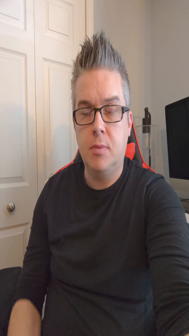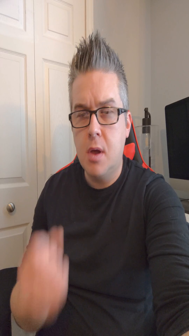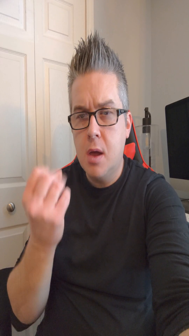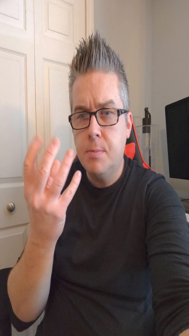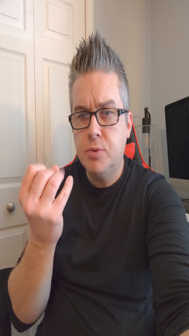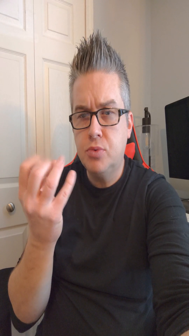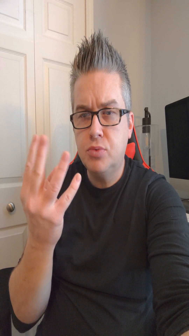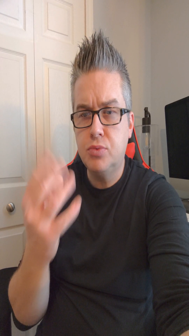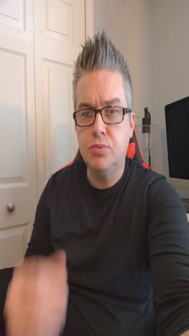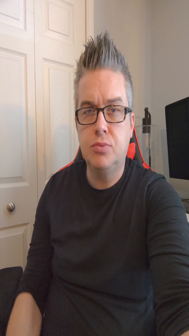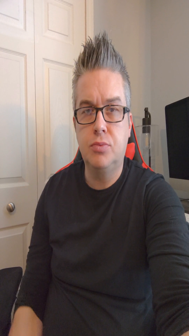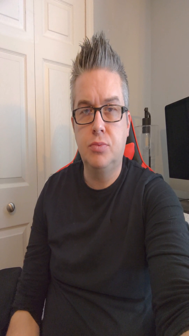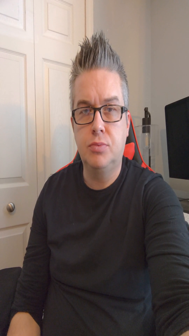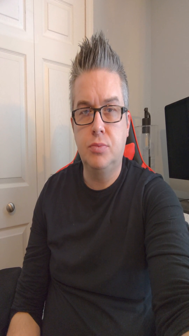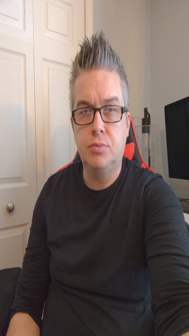many